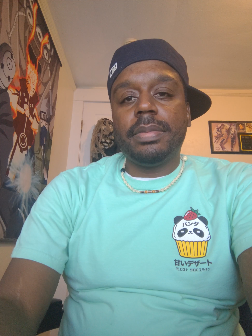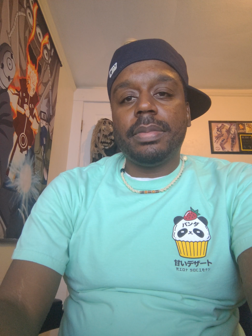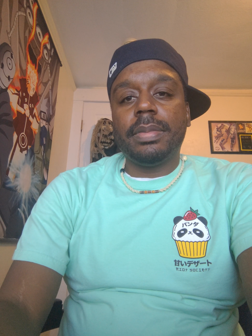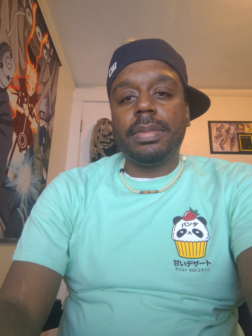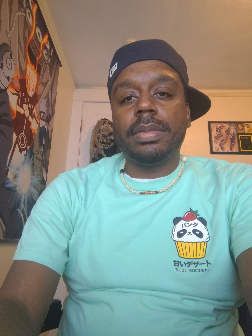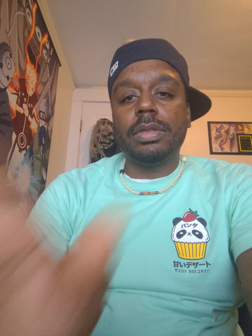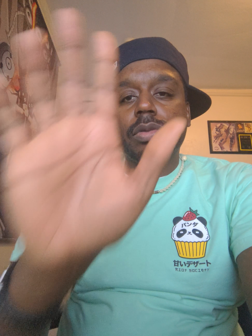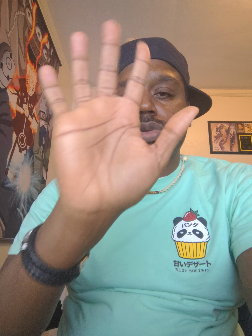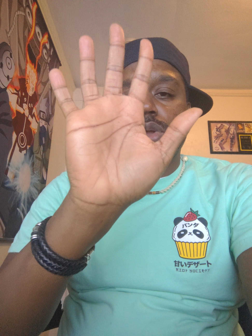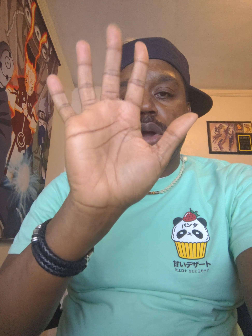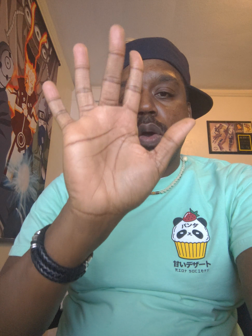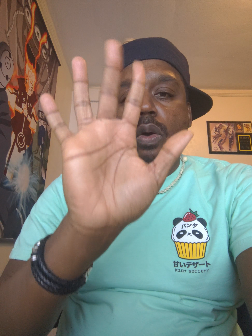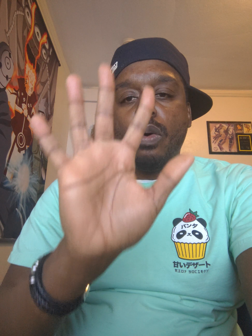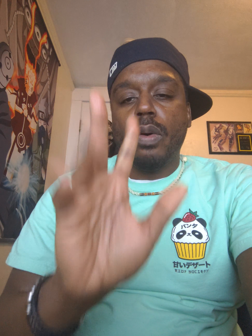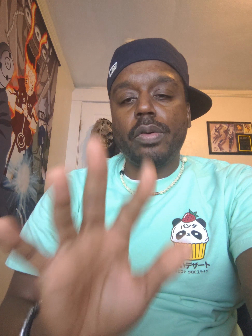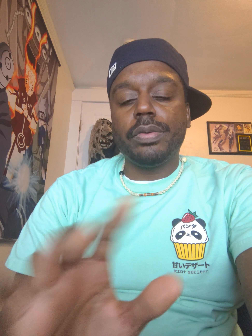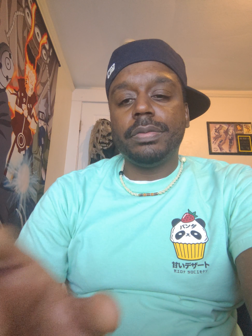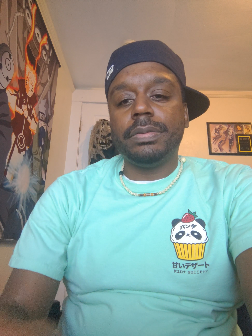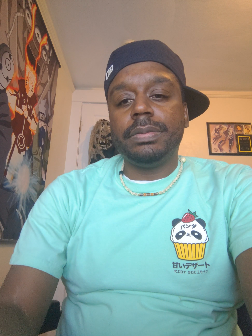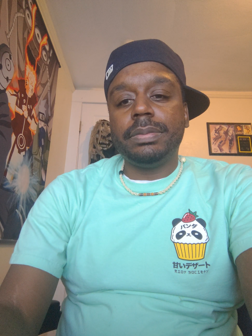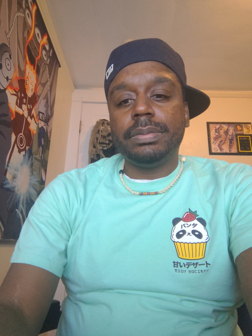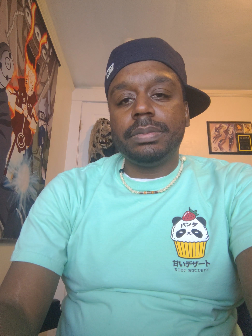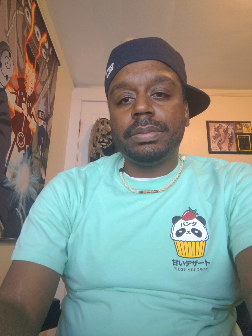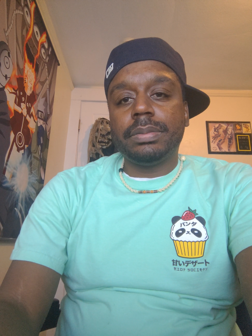snow